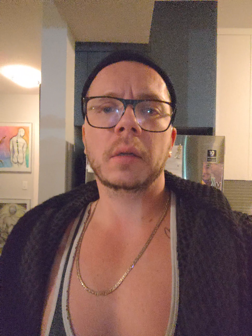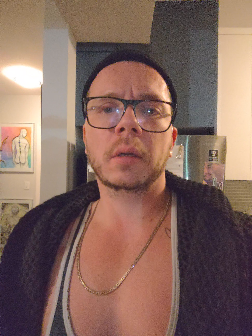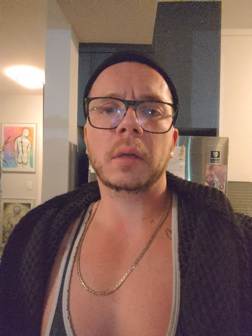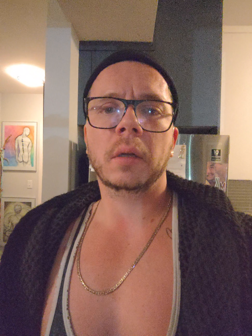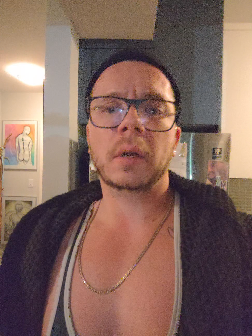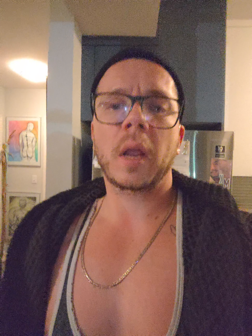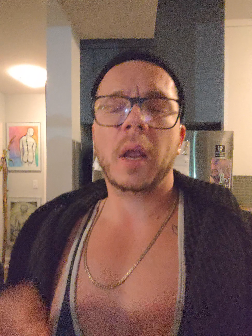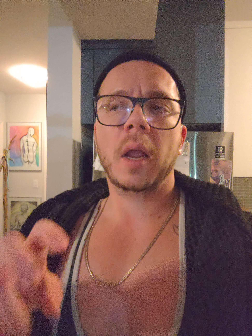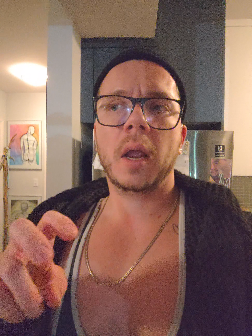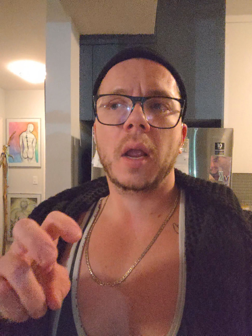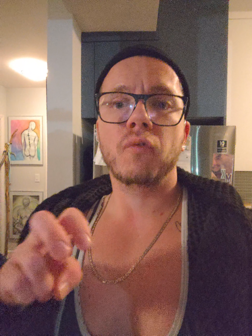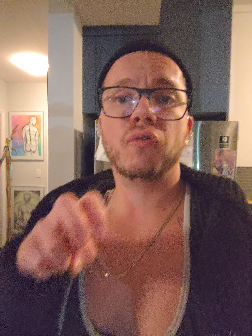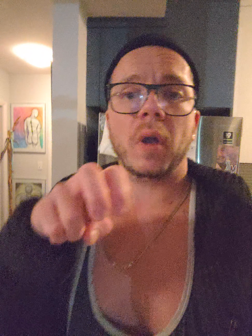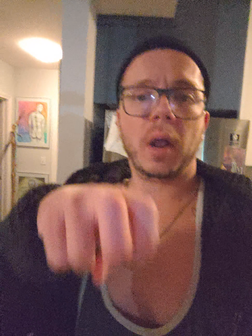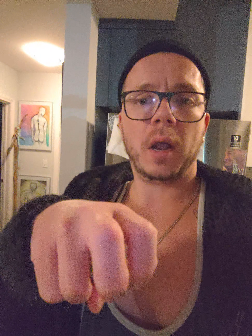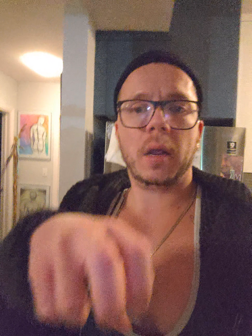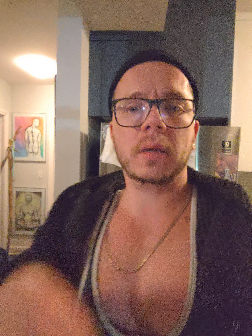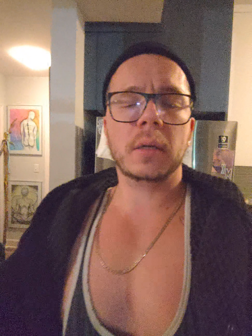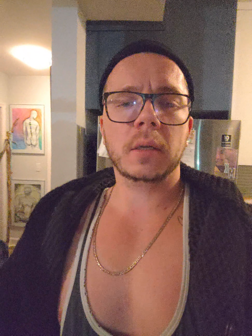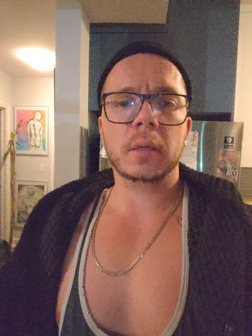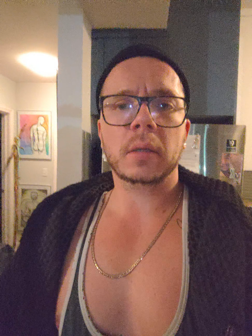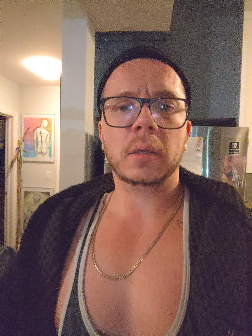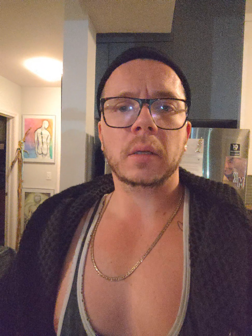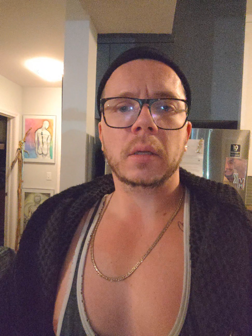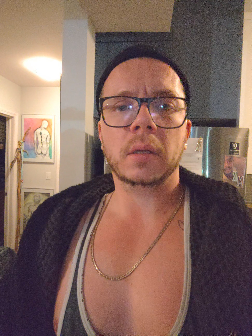ride